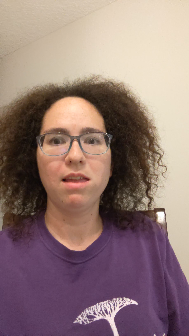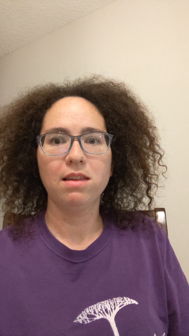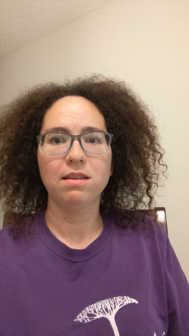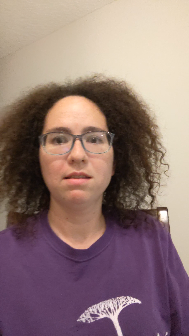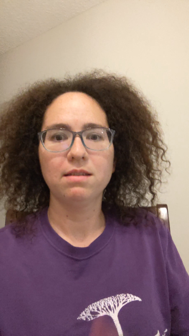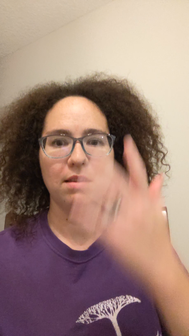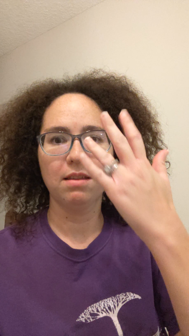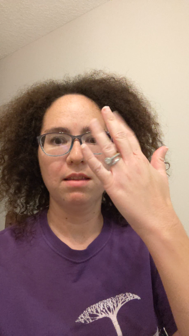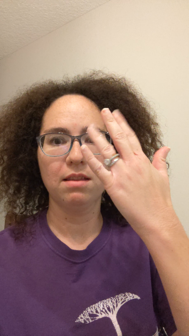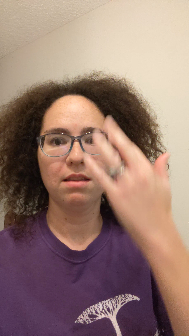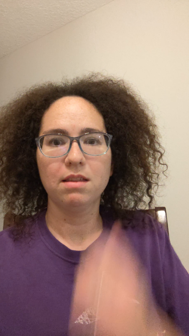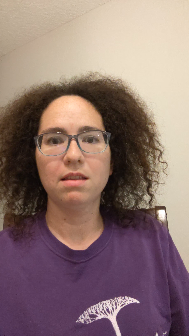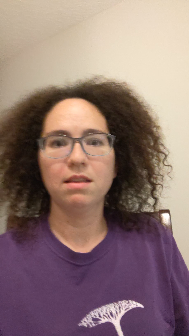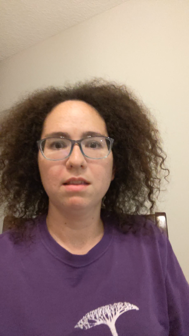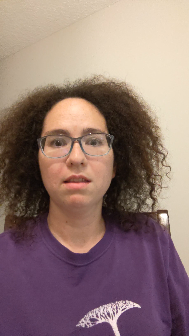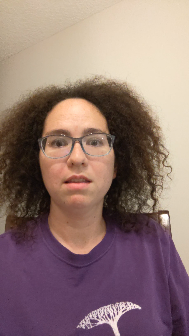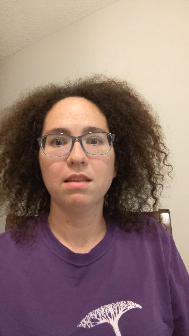hand